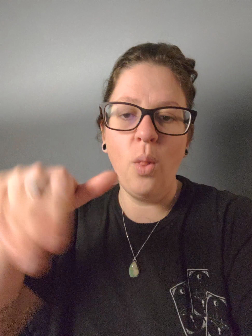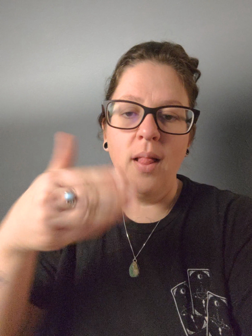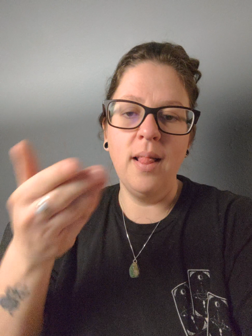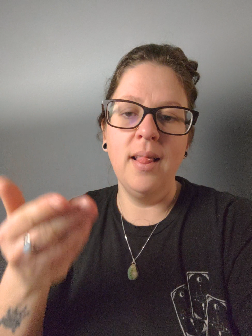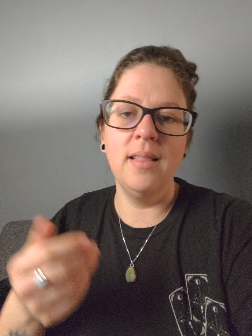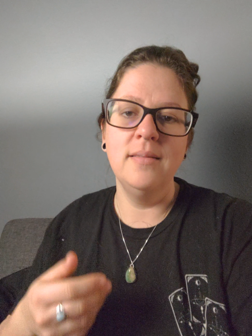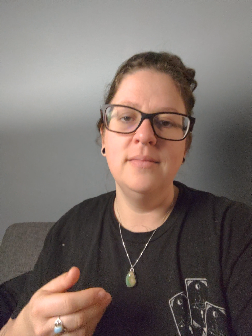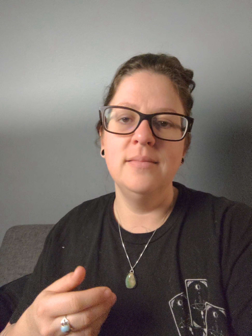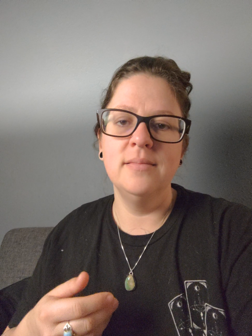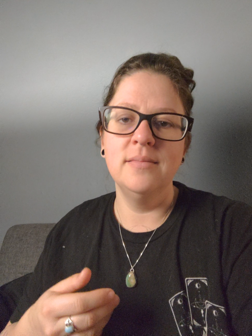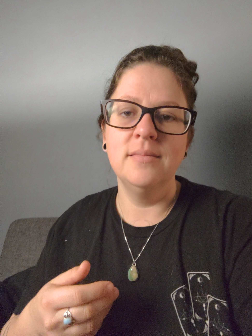all